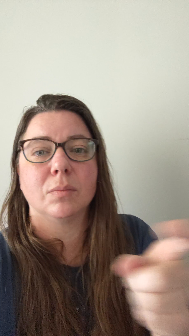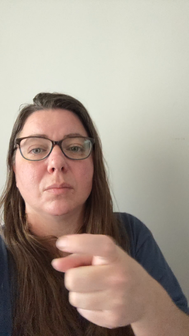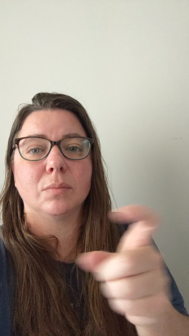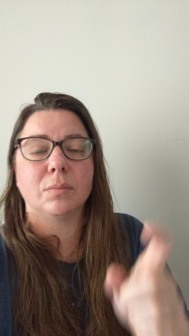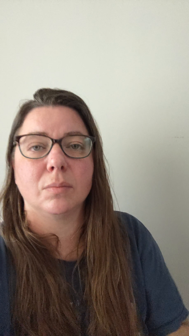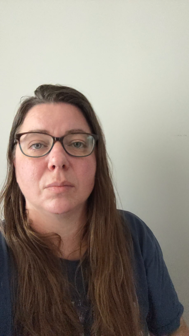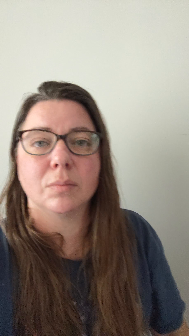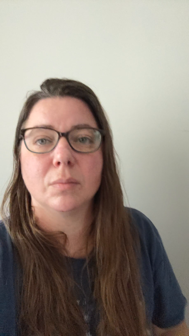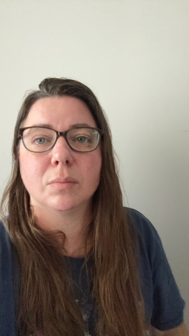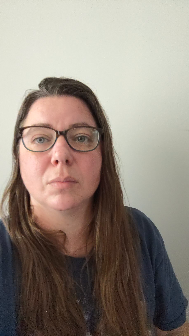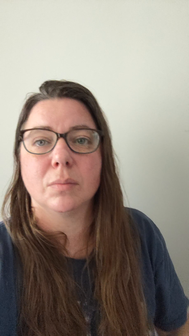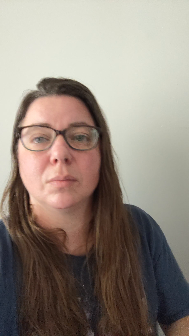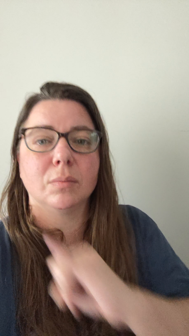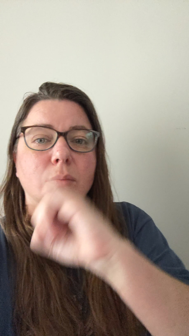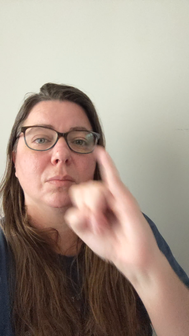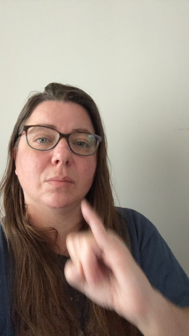draw